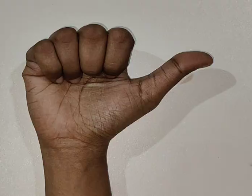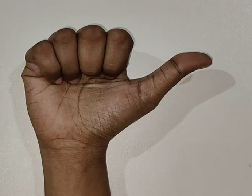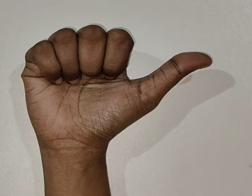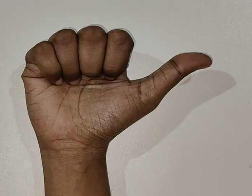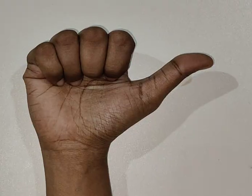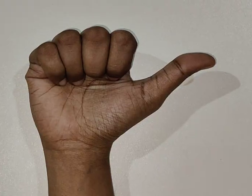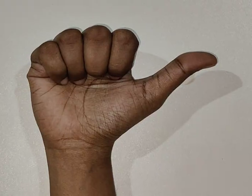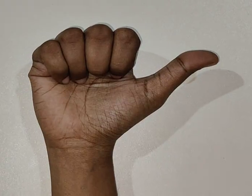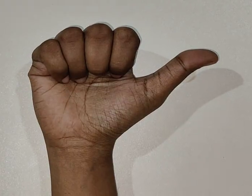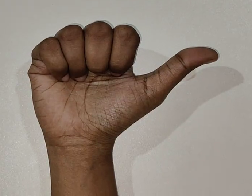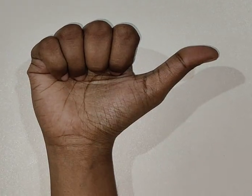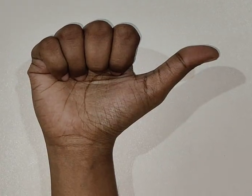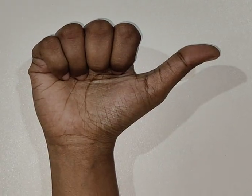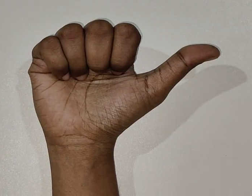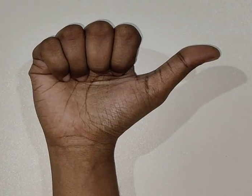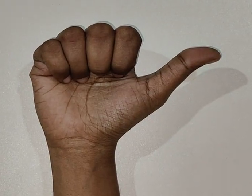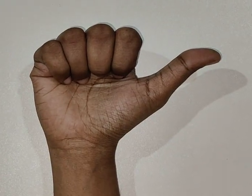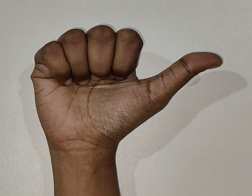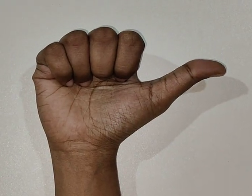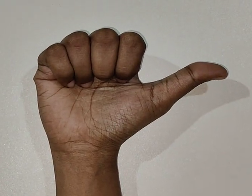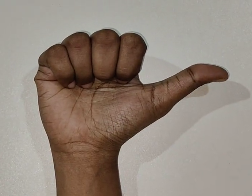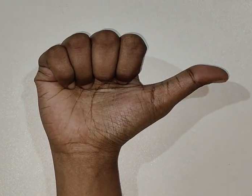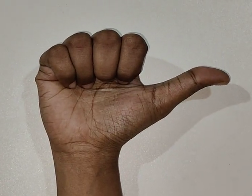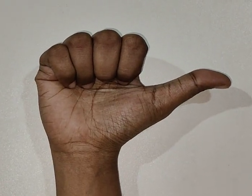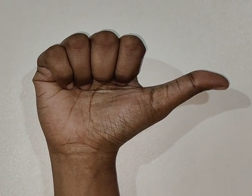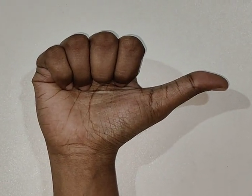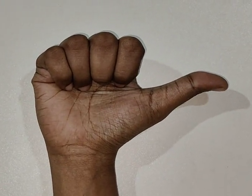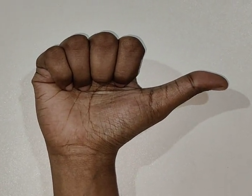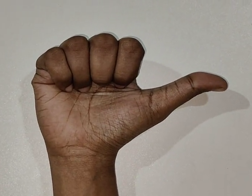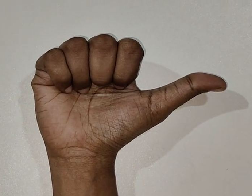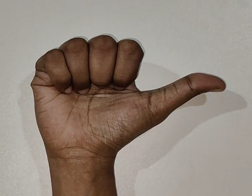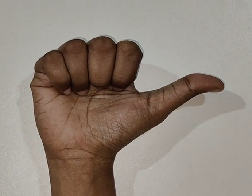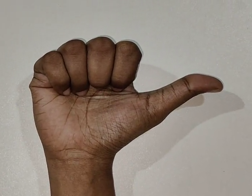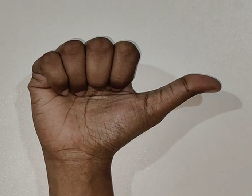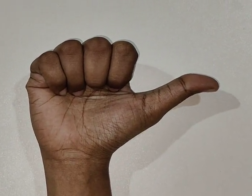എ